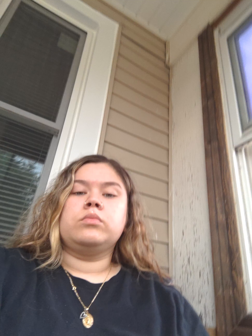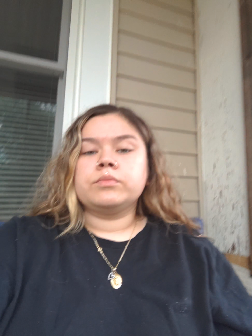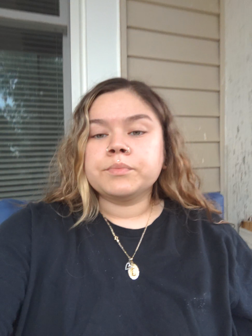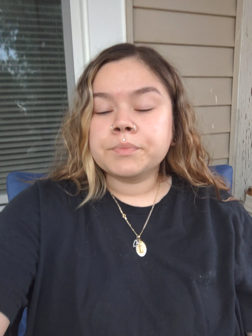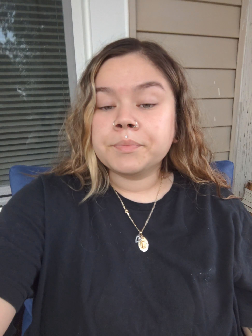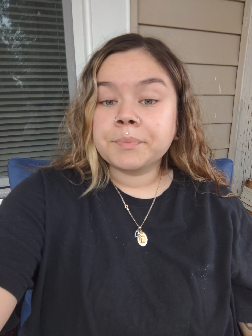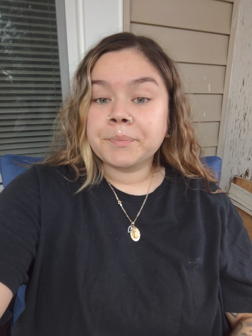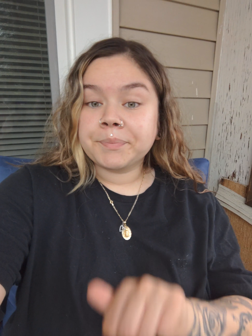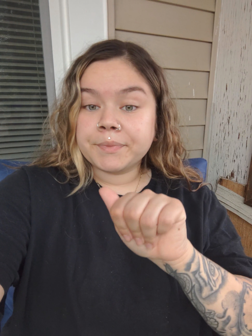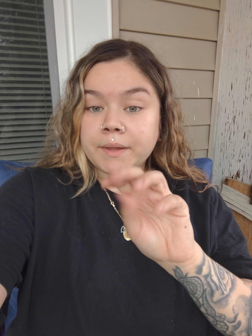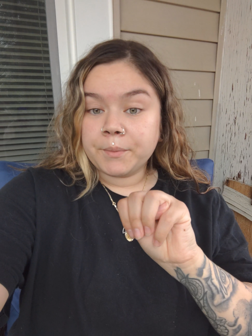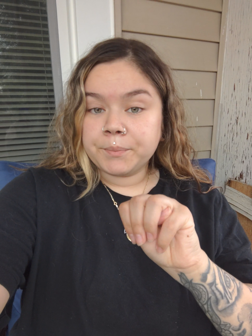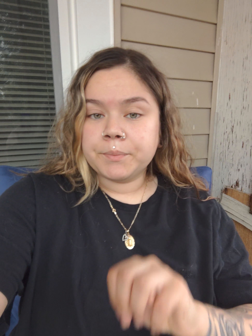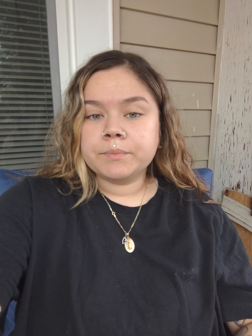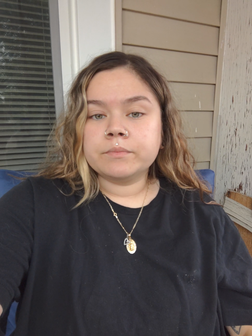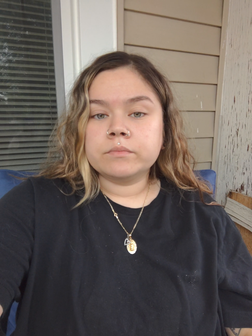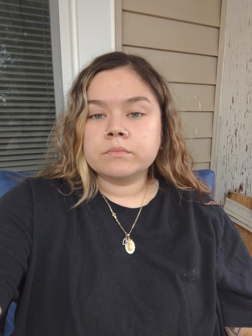am